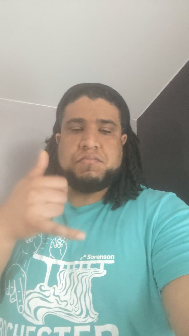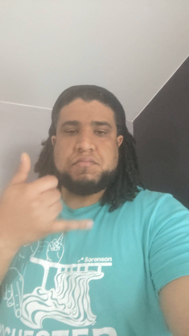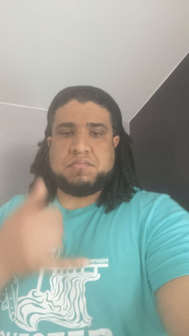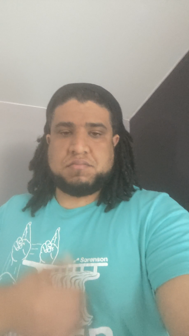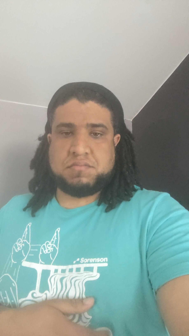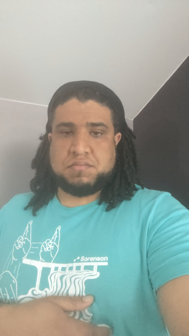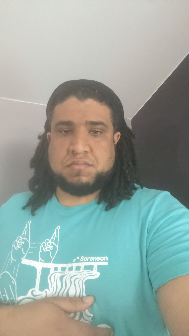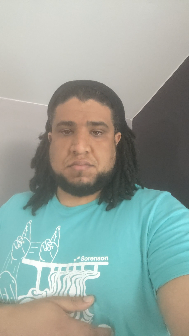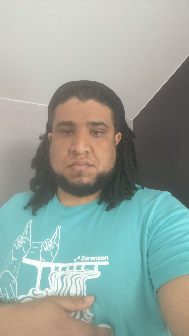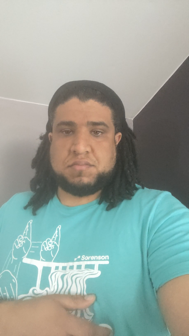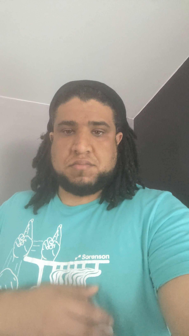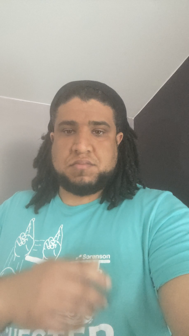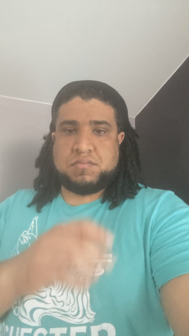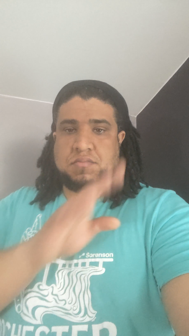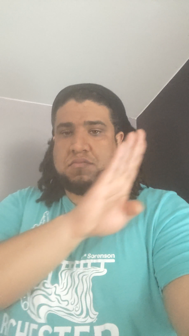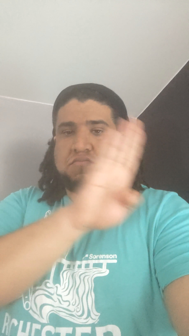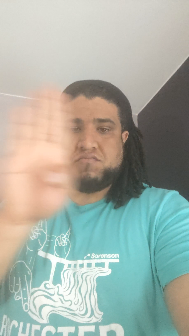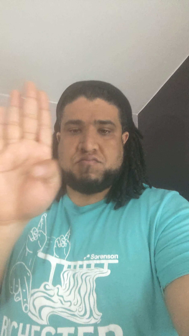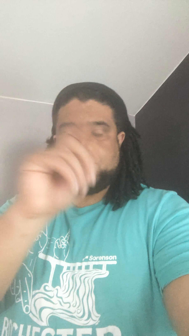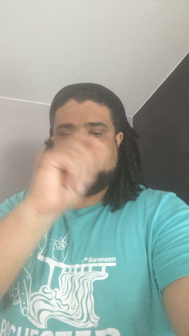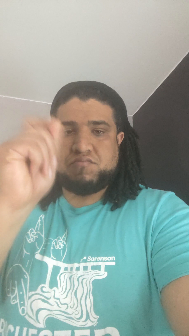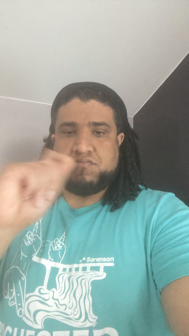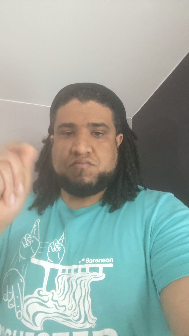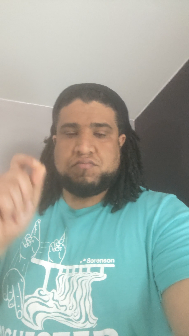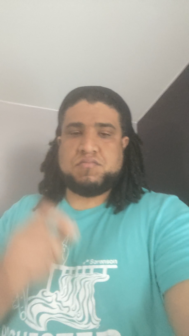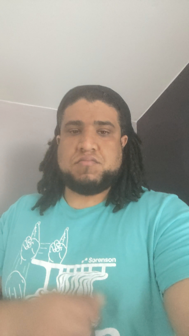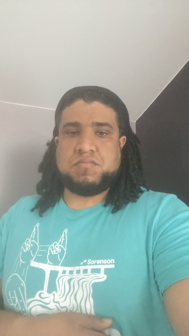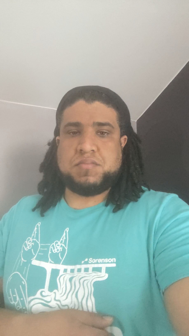chalk